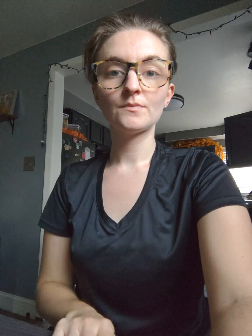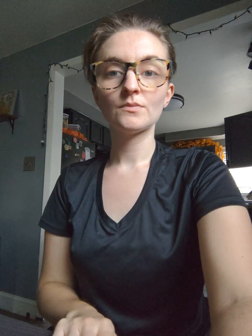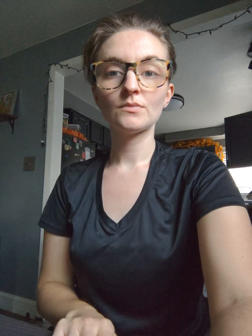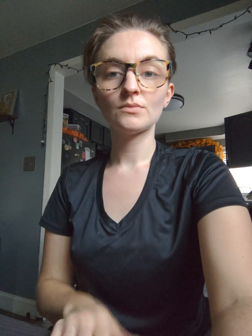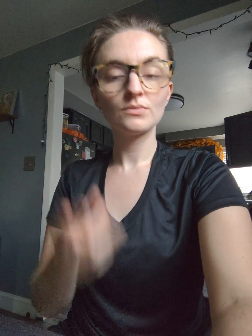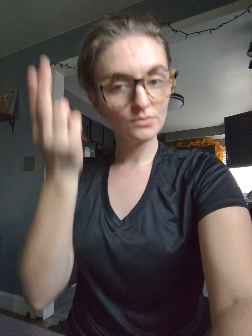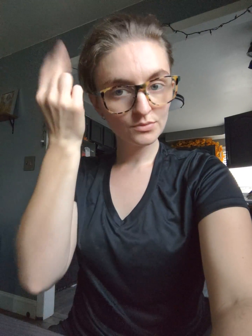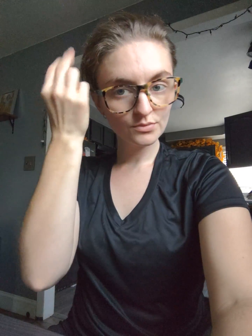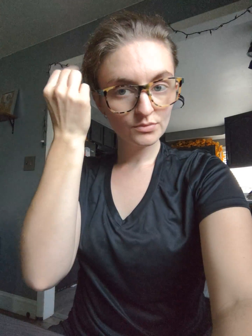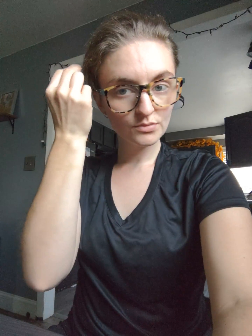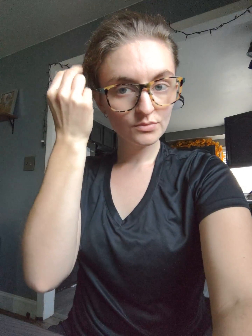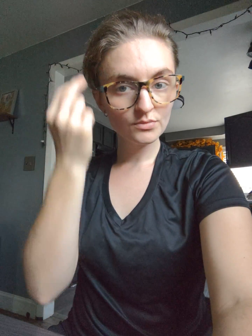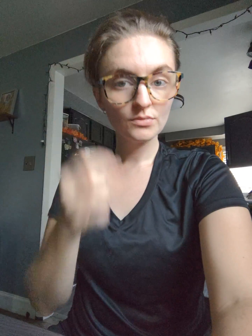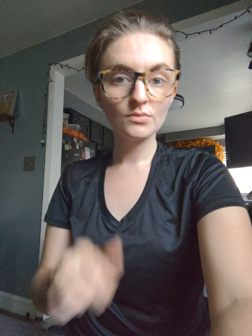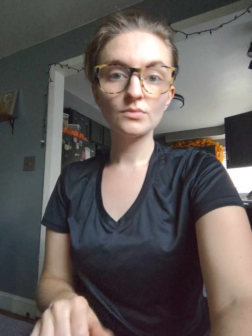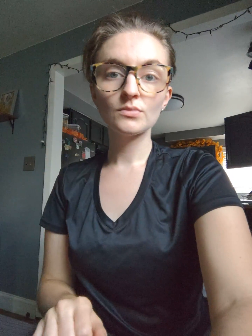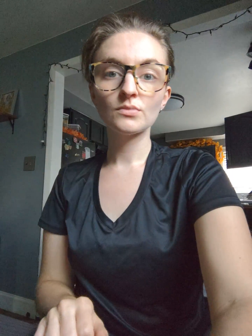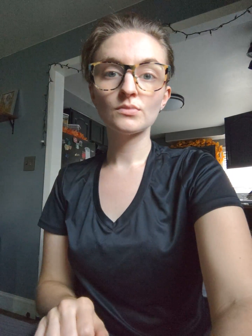bunny